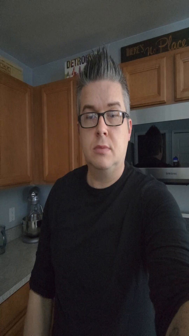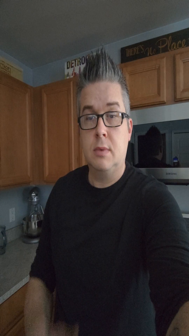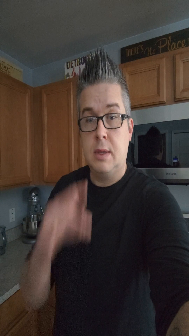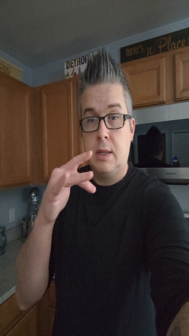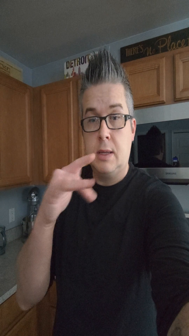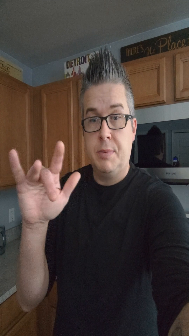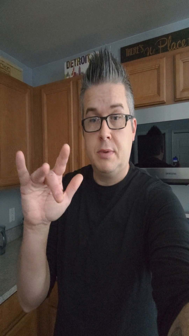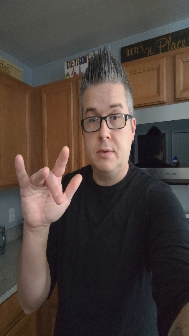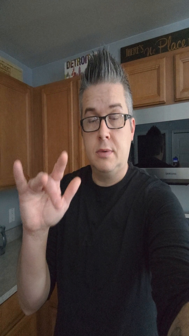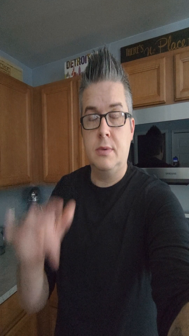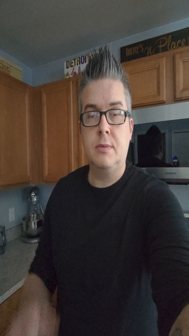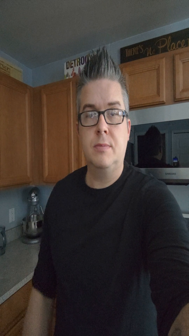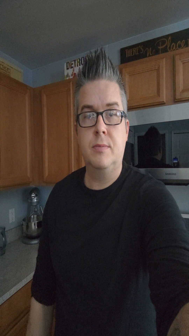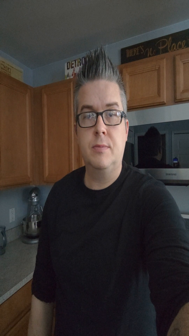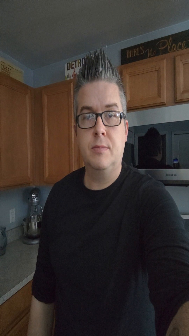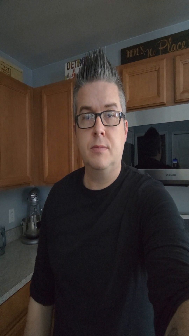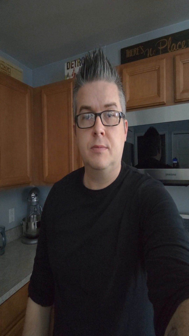empty